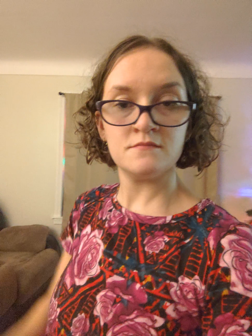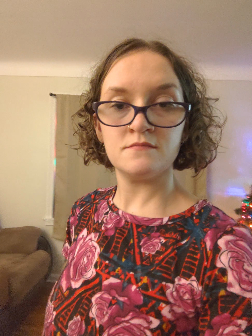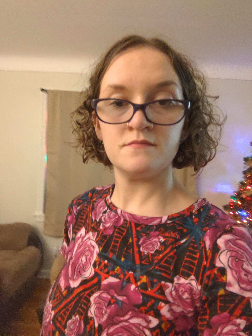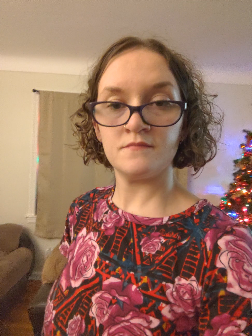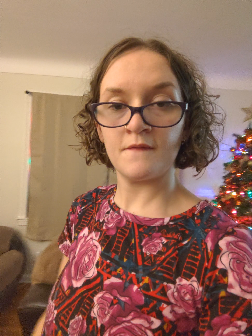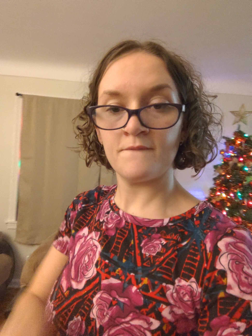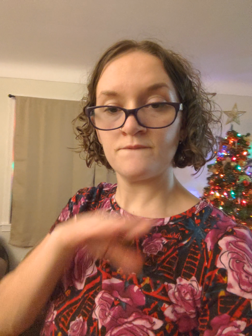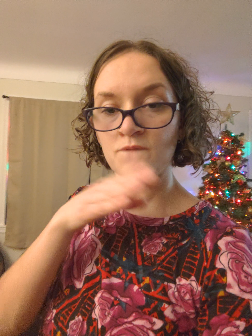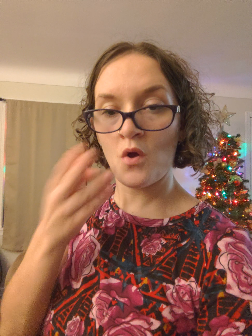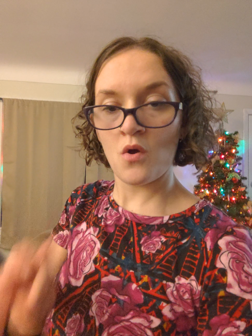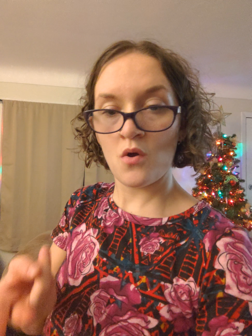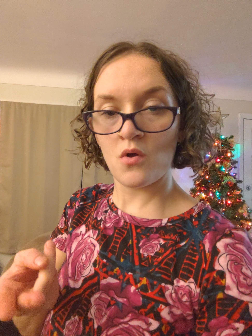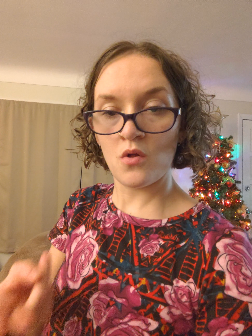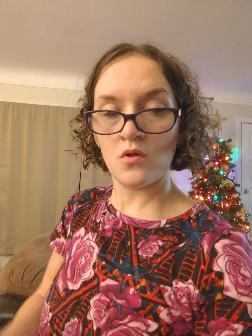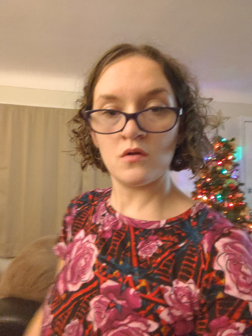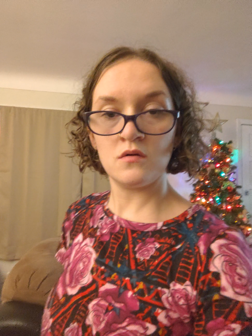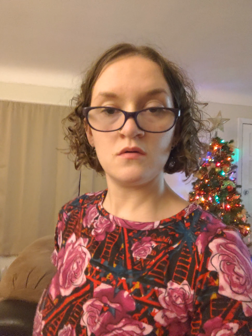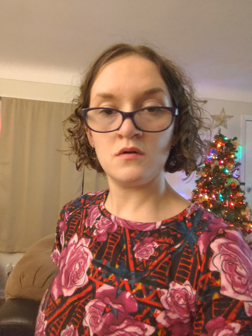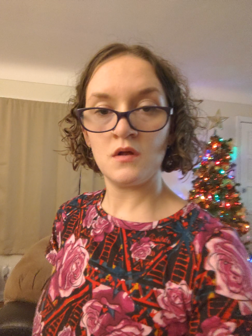fall